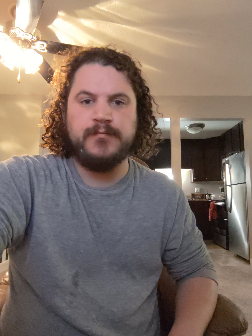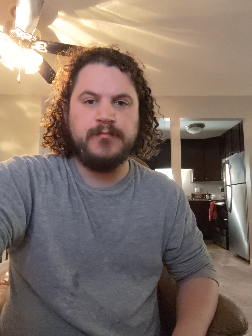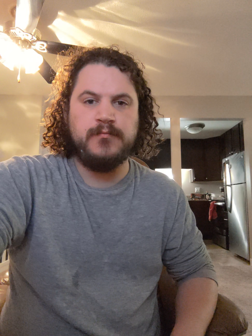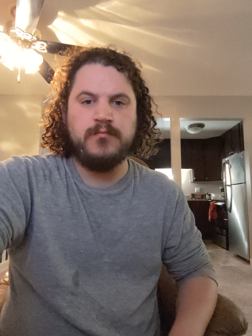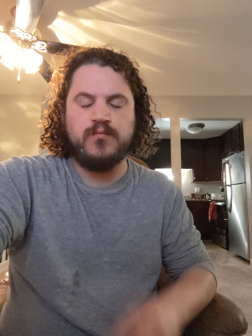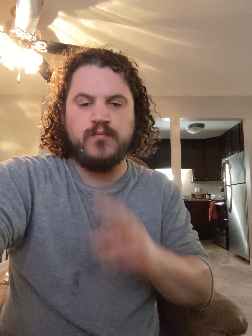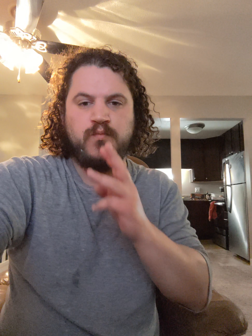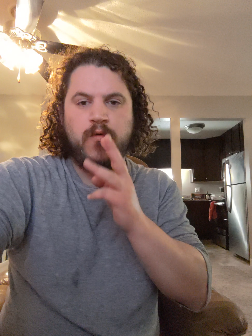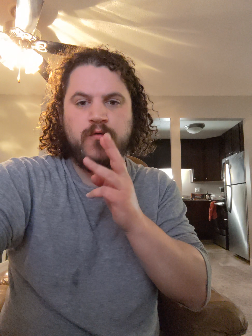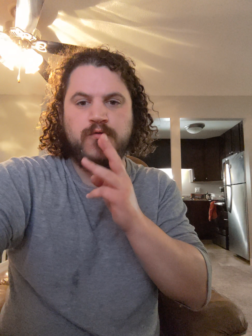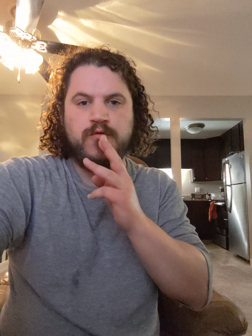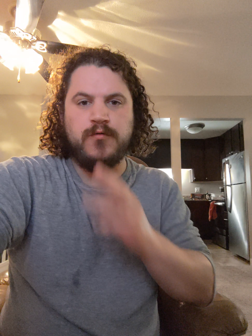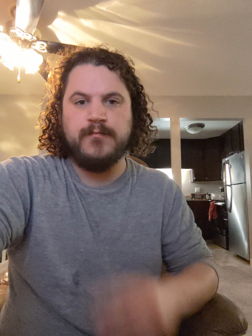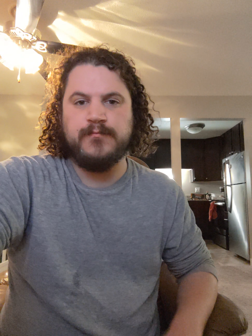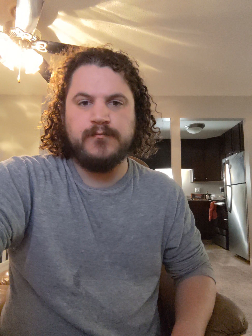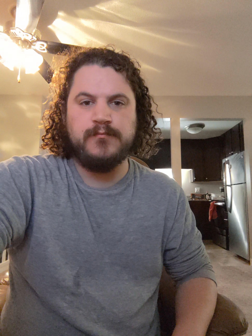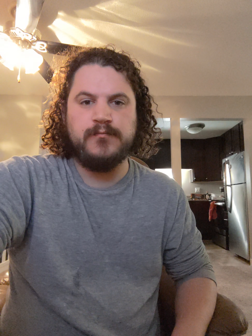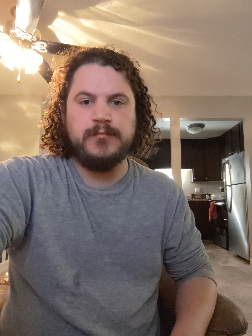water